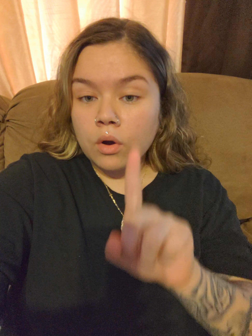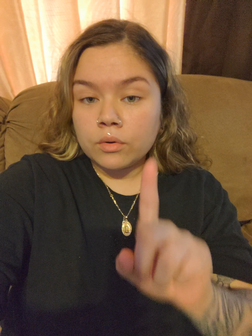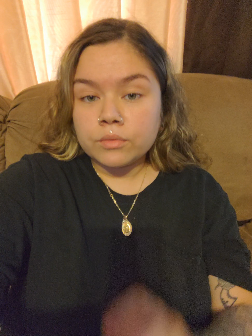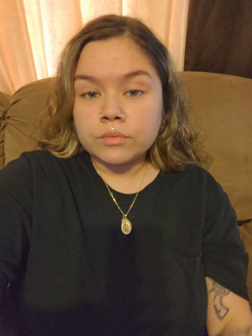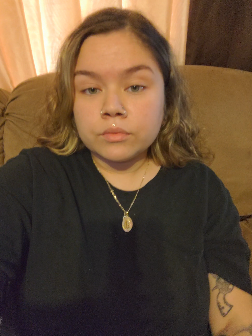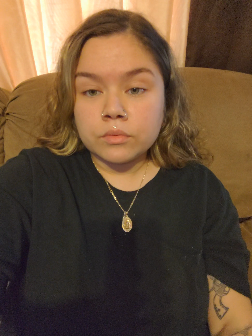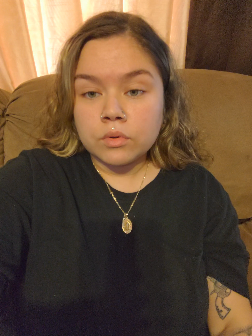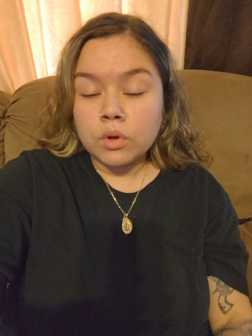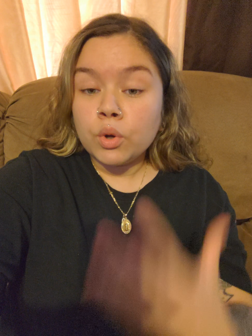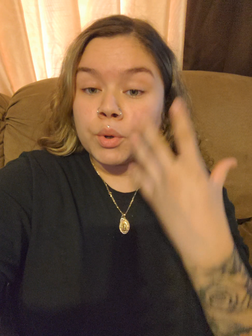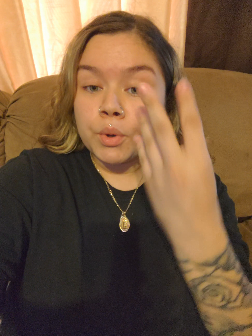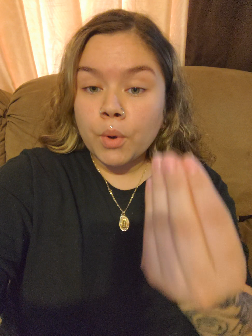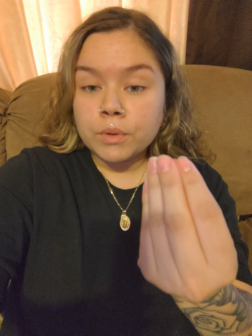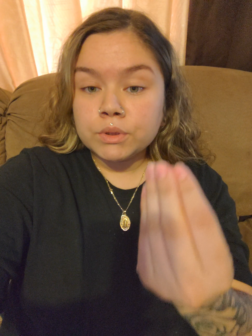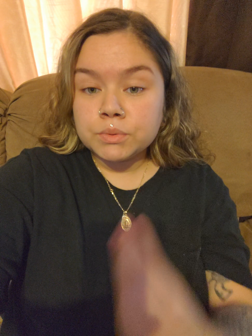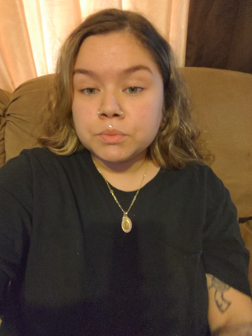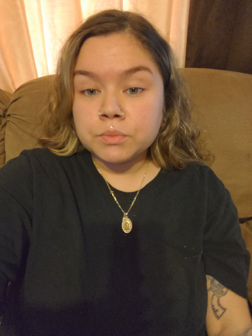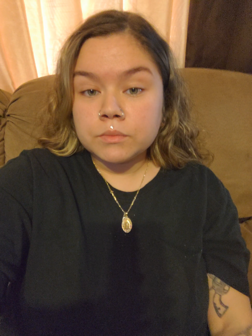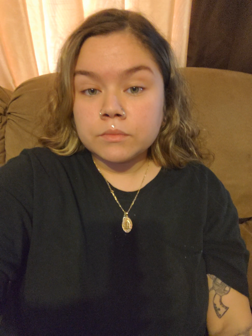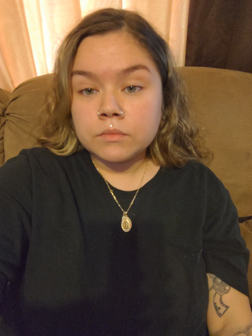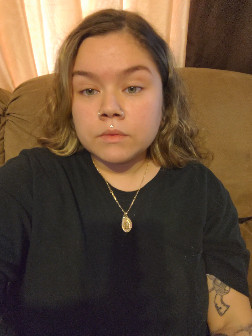going to